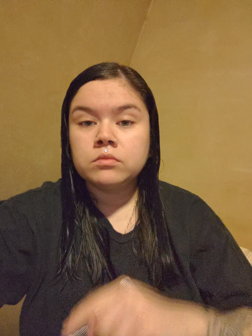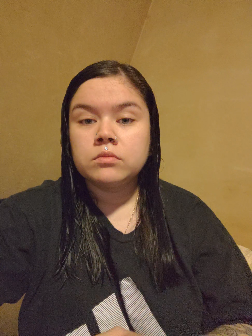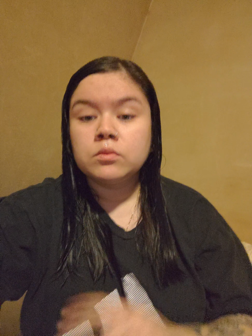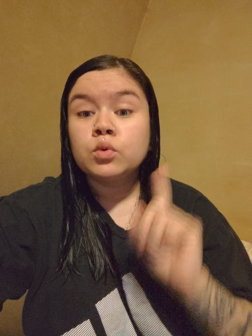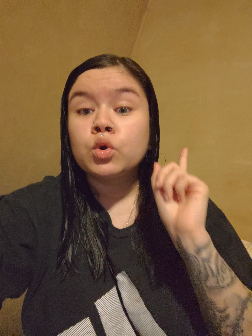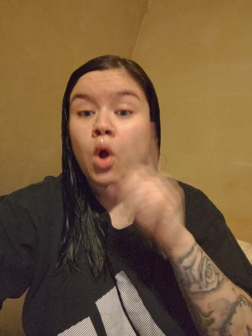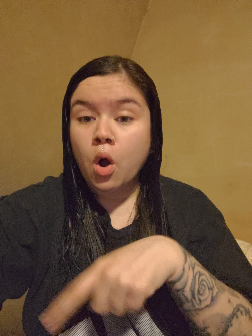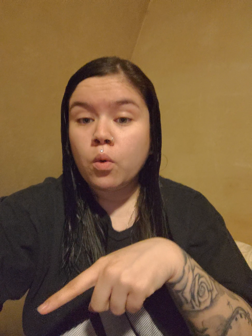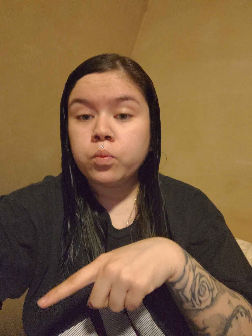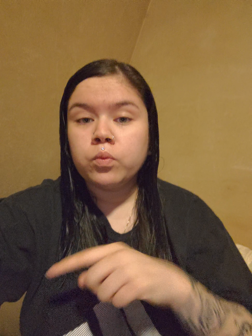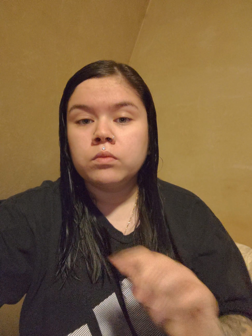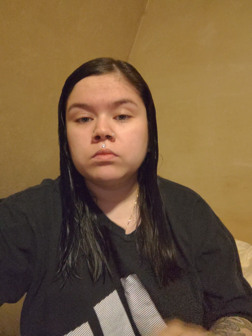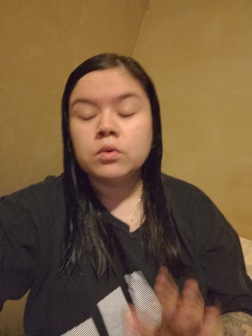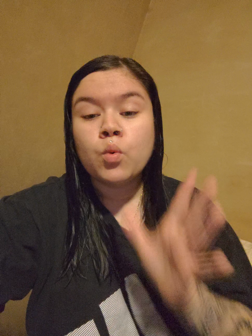go